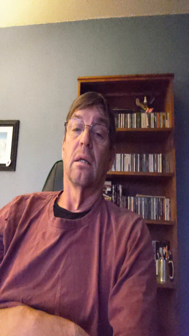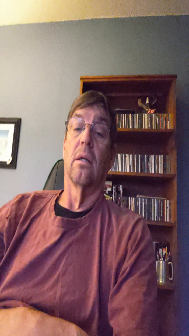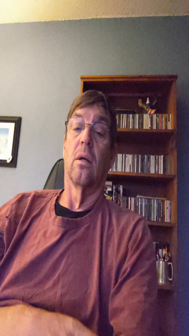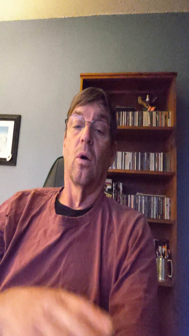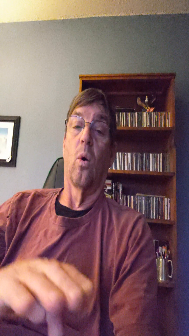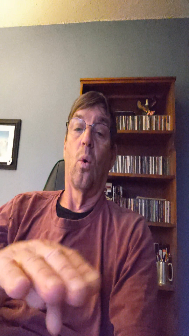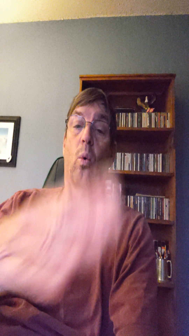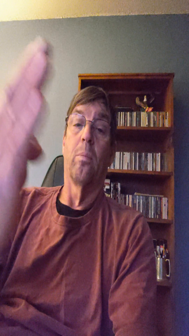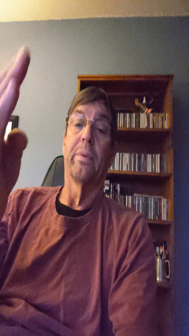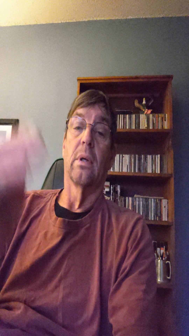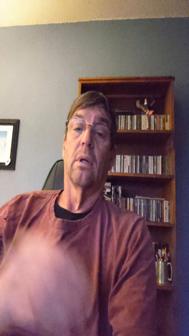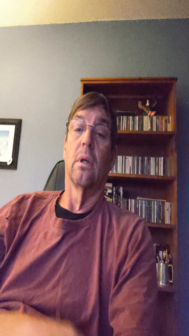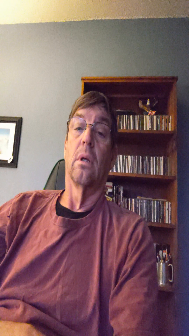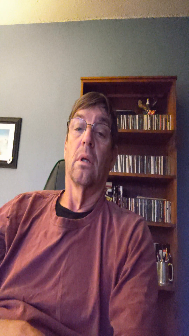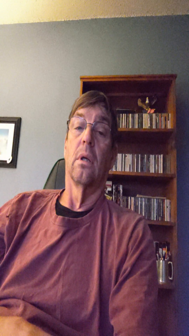open